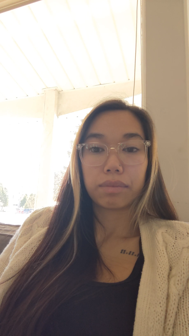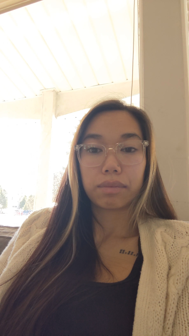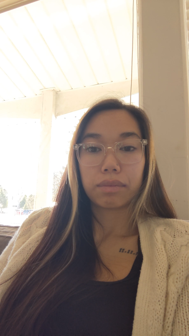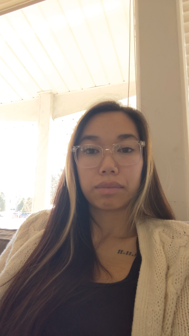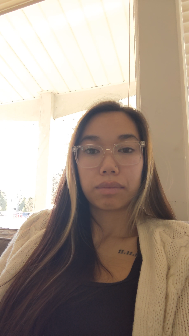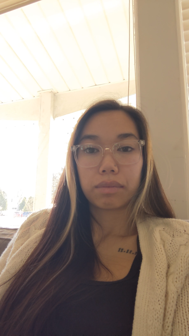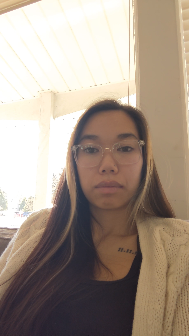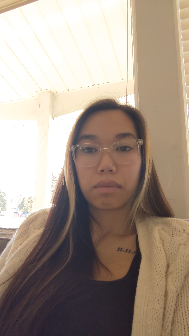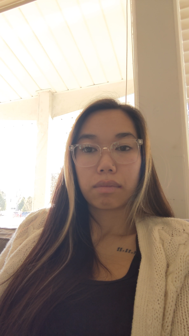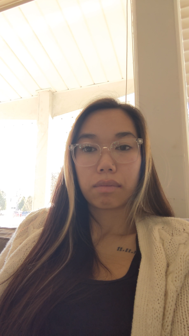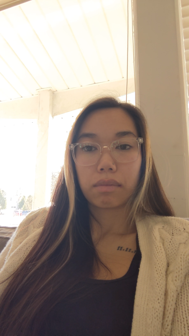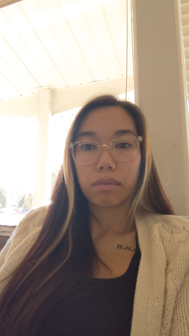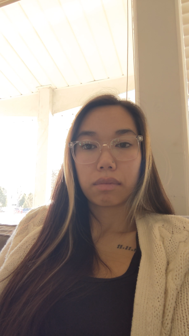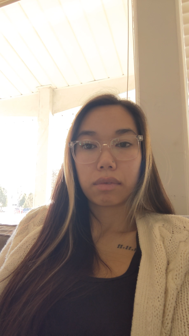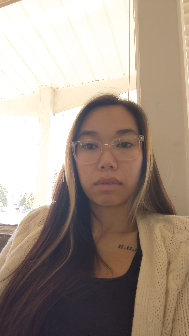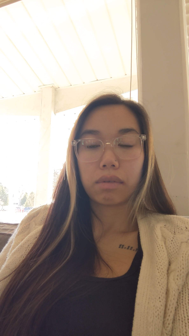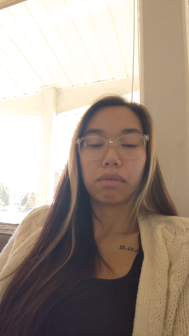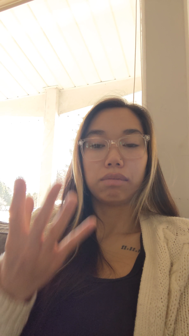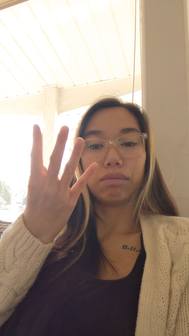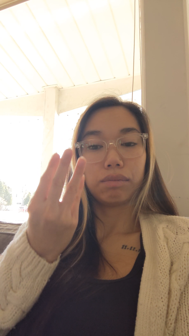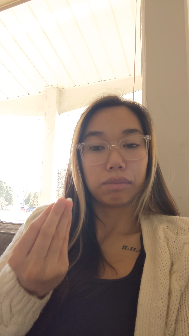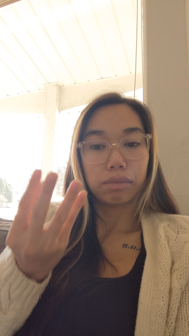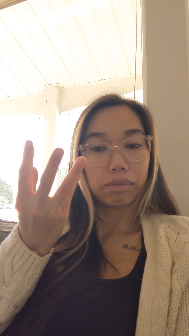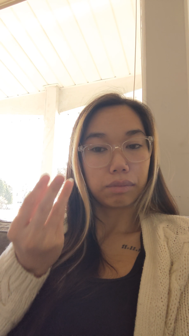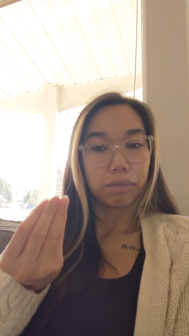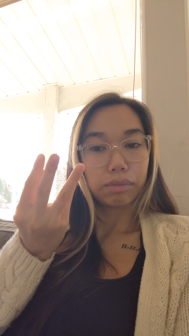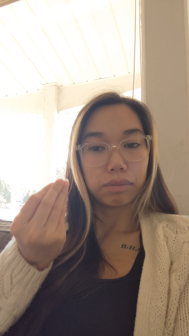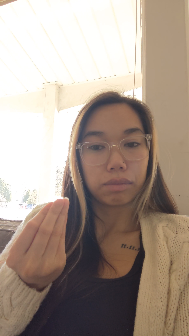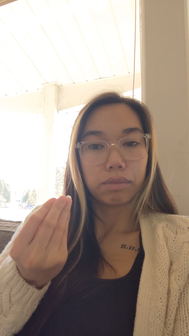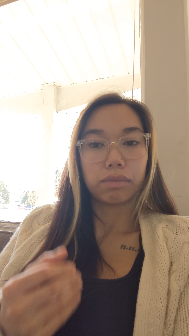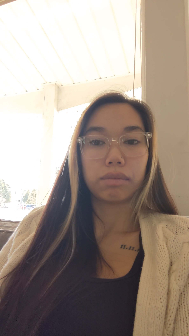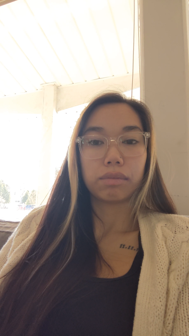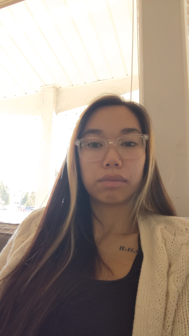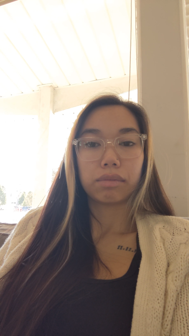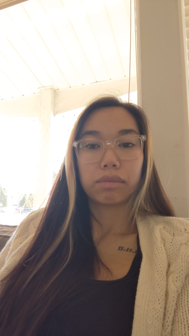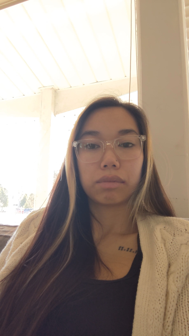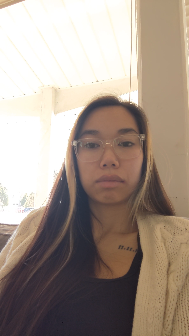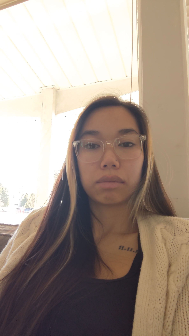gentle